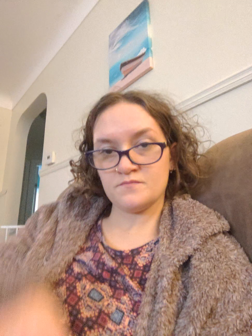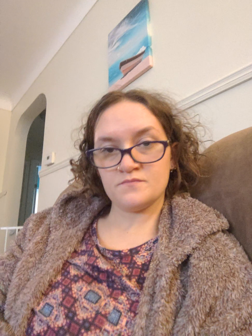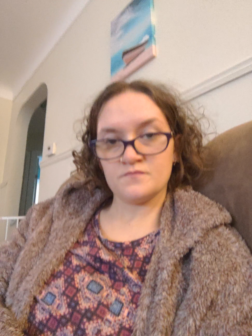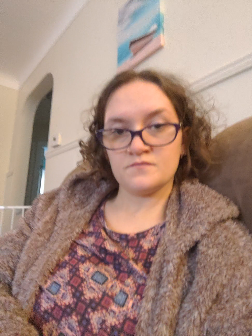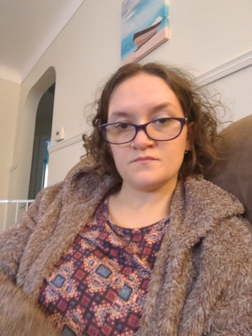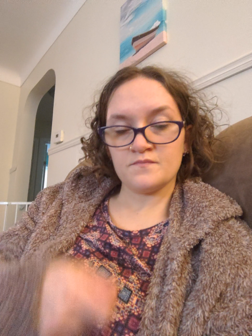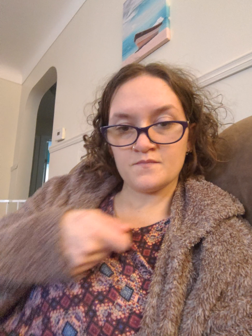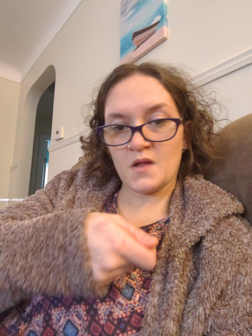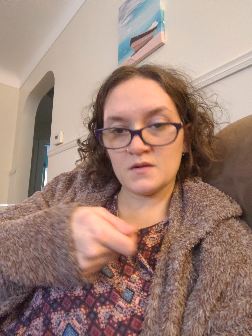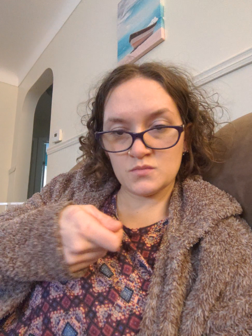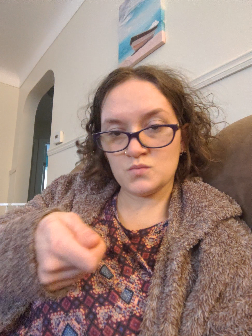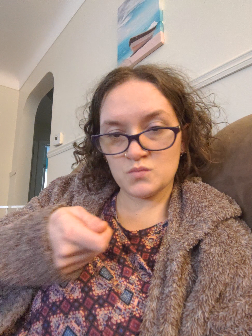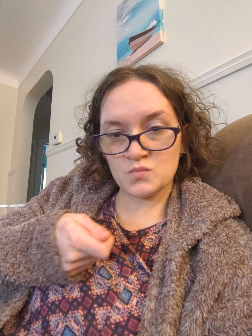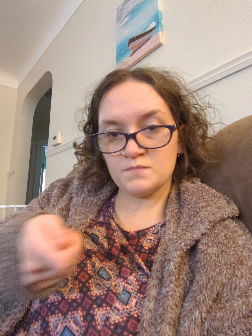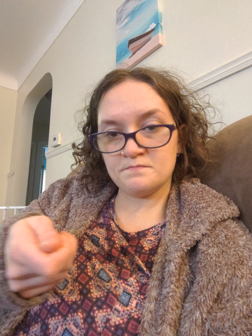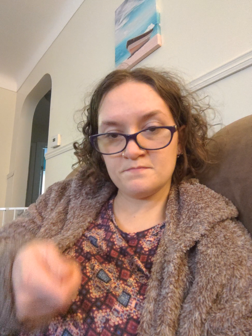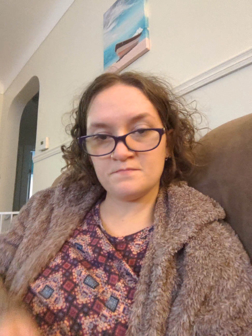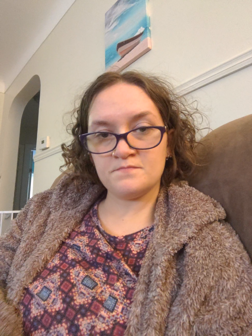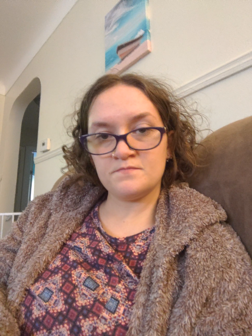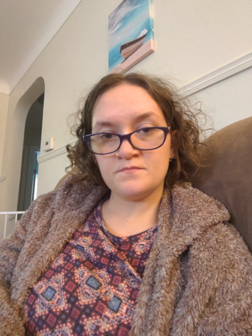vacuum